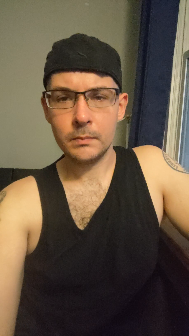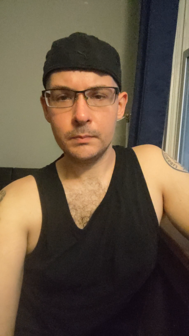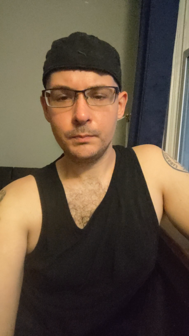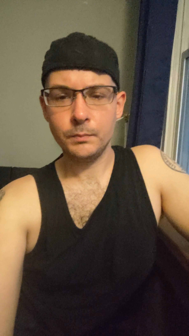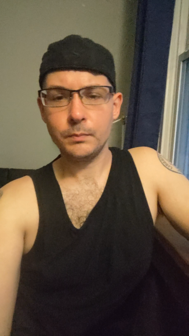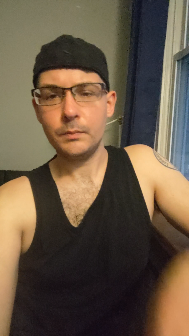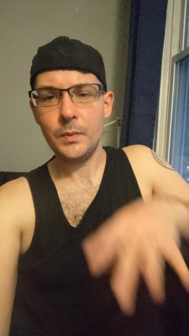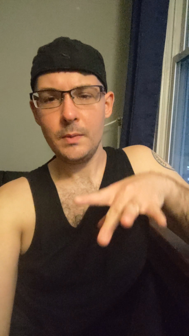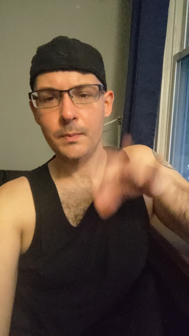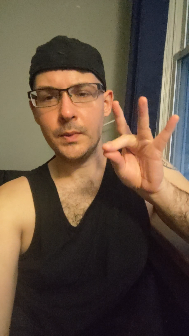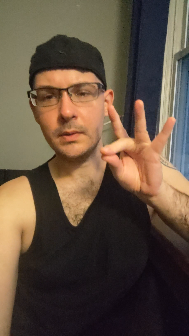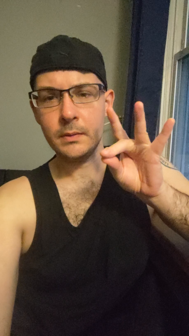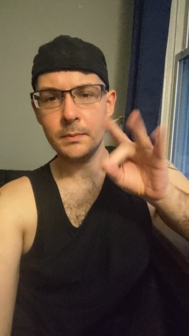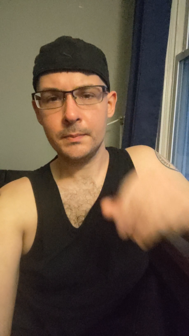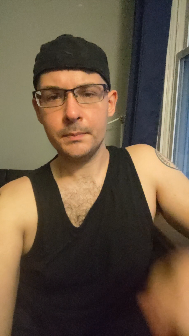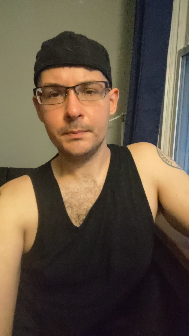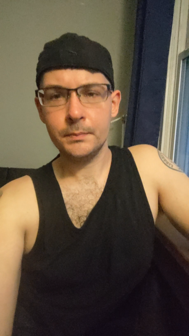pick